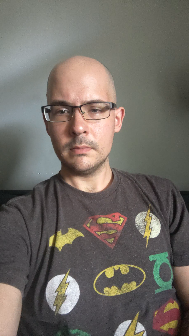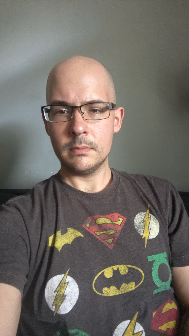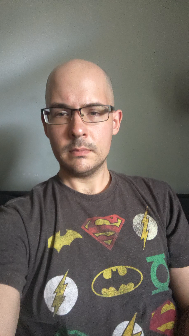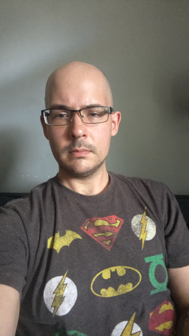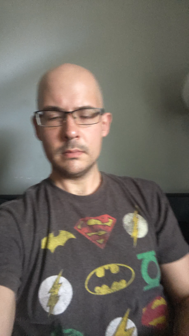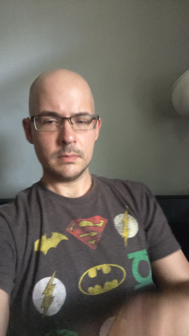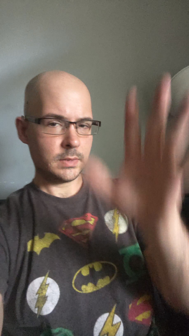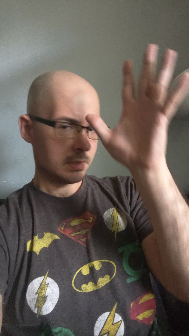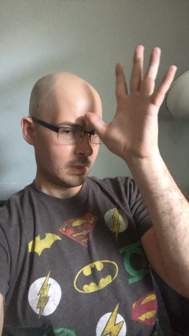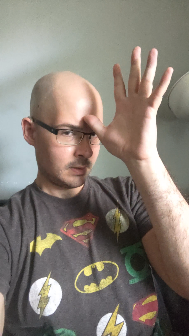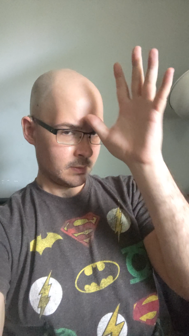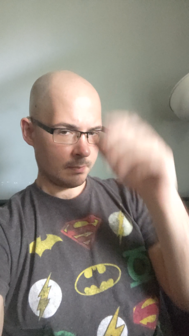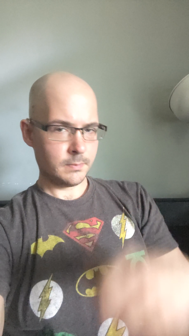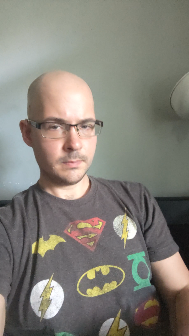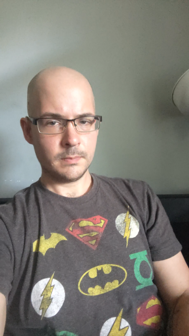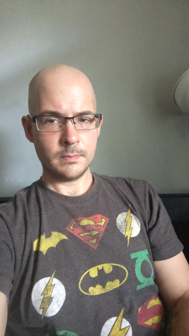daddy